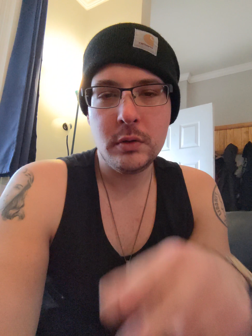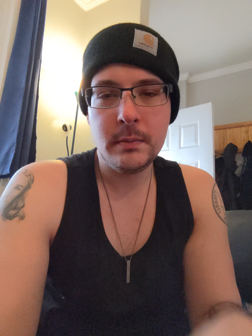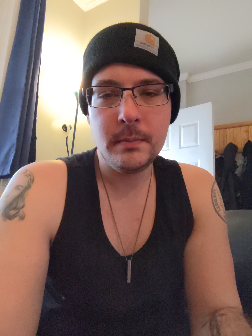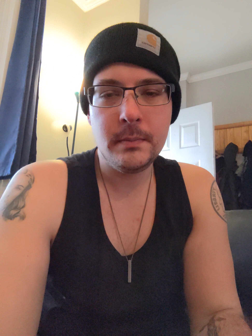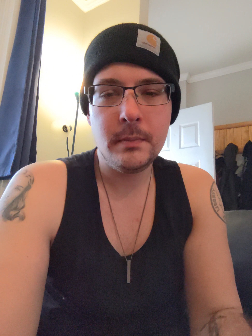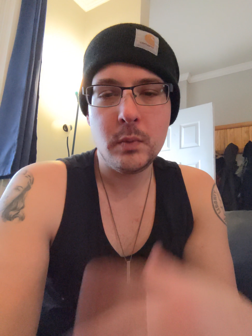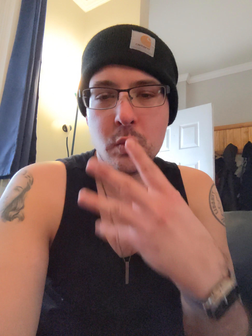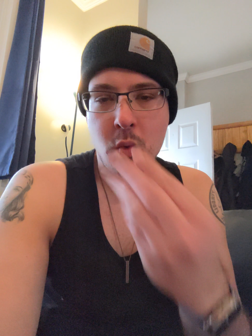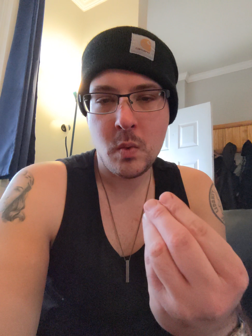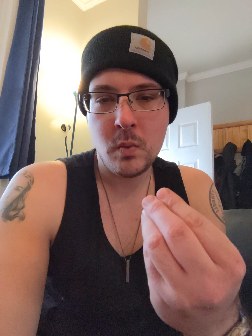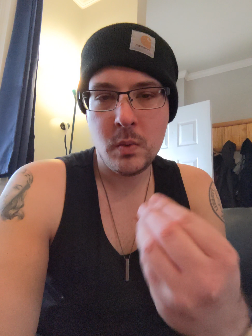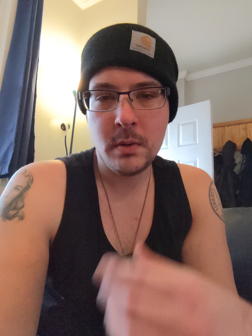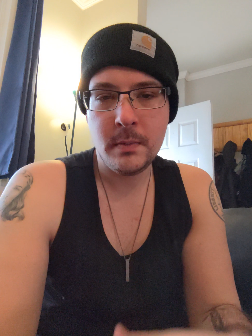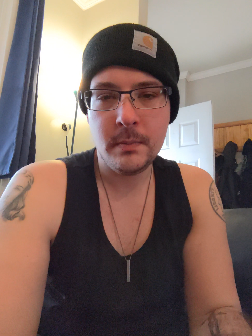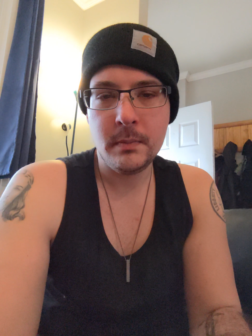go